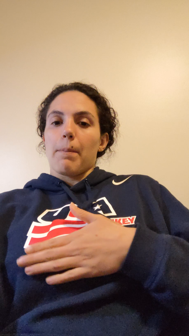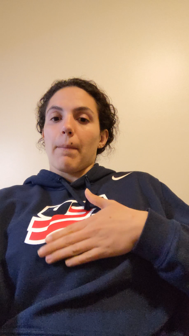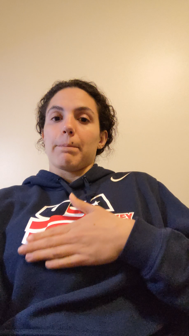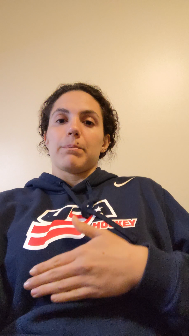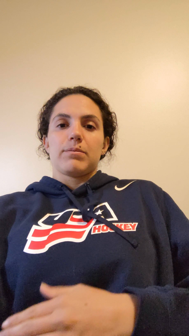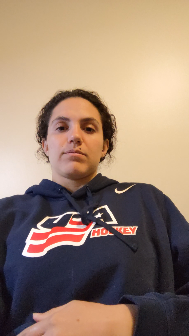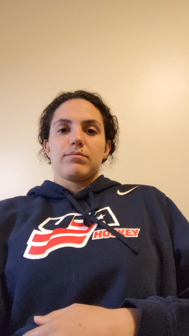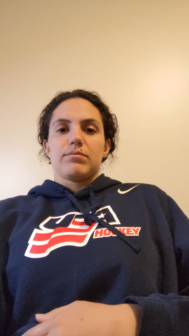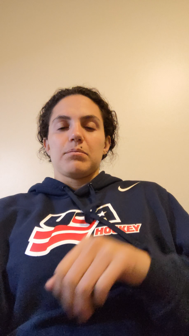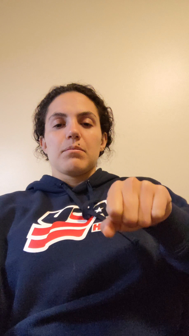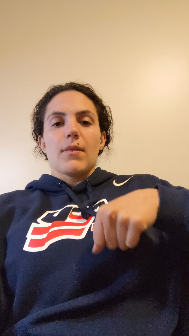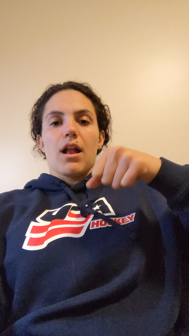bicycle